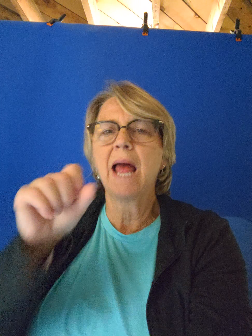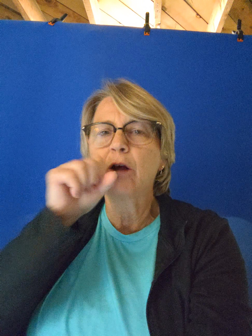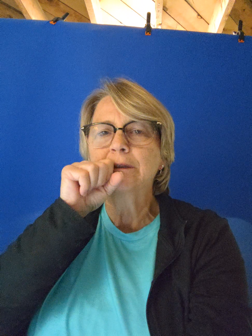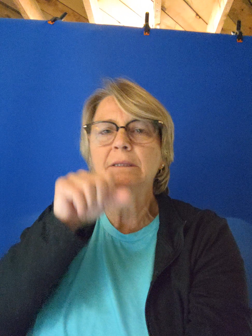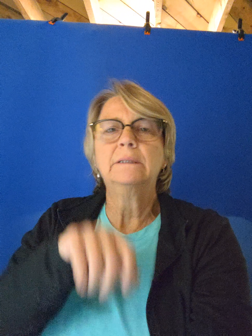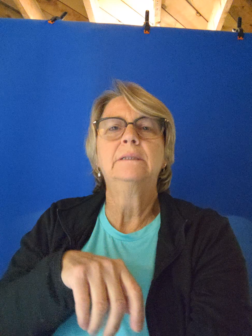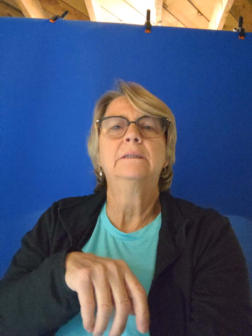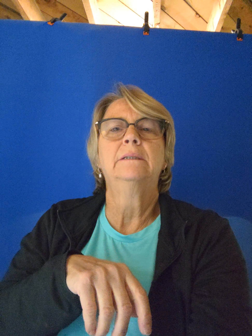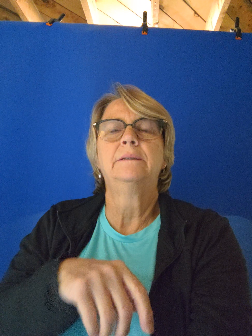carrot